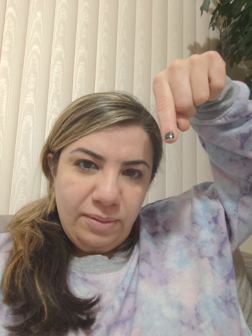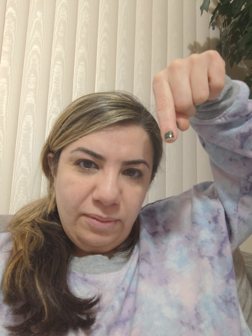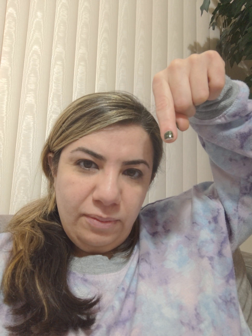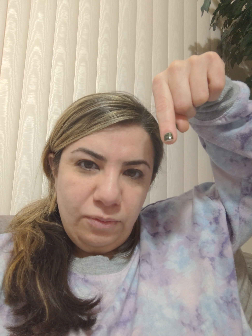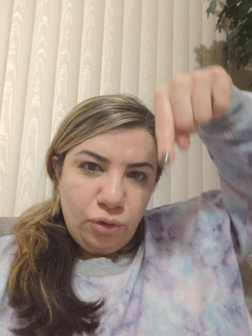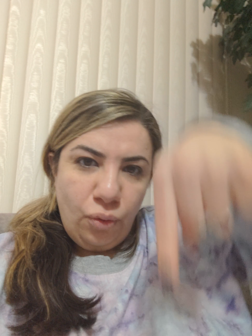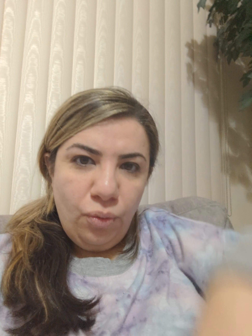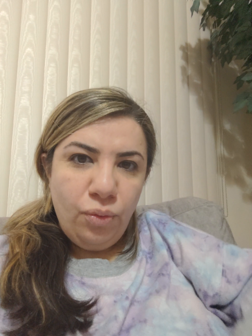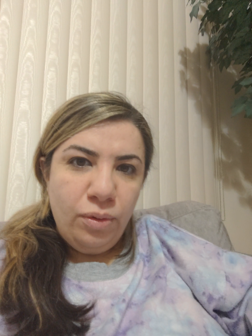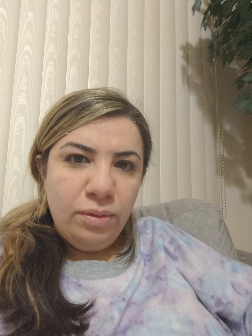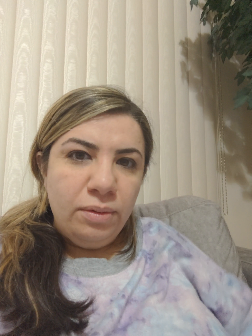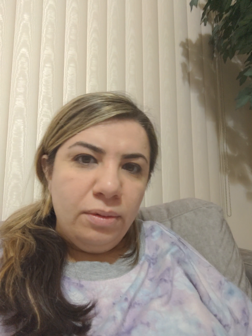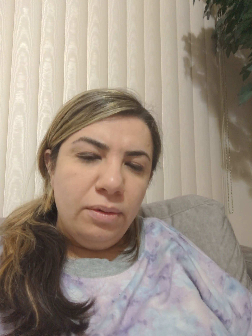down